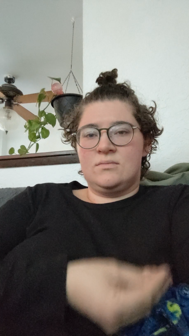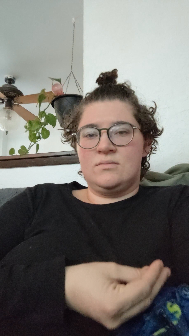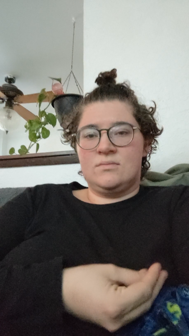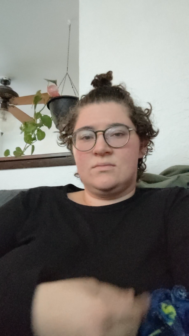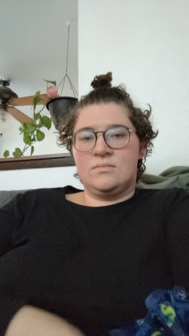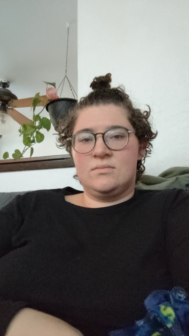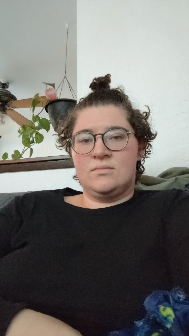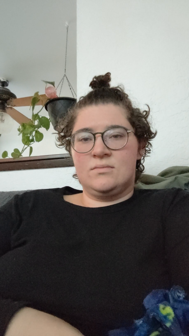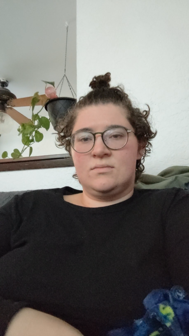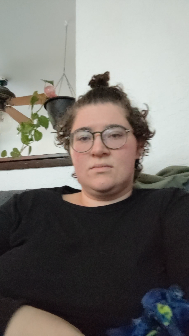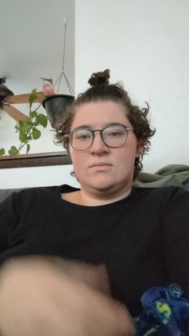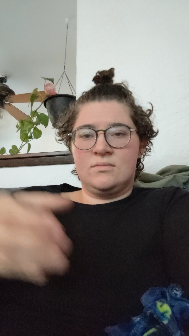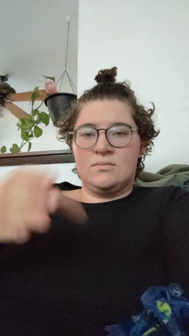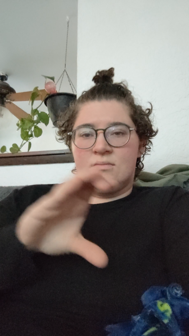pour